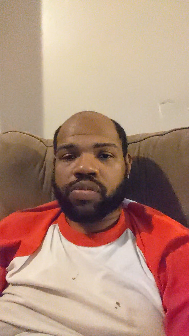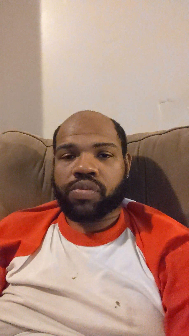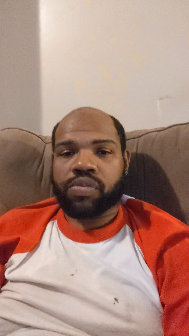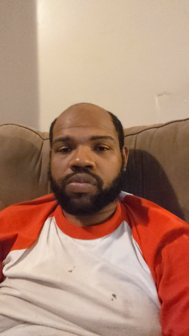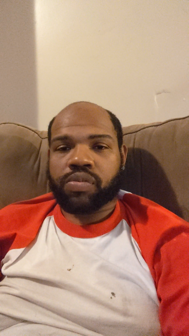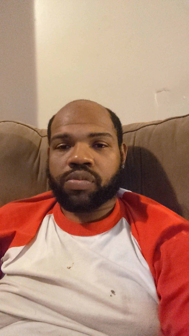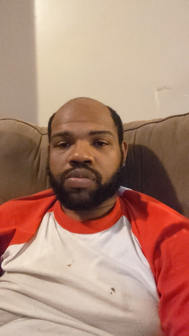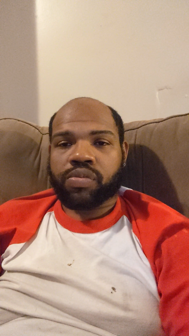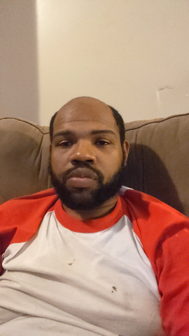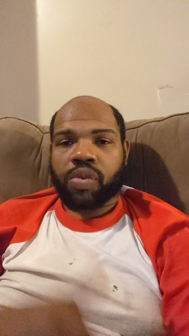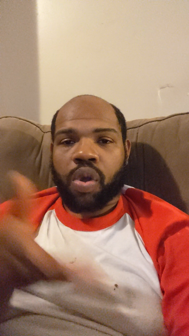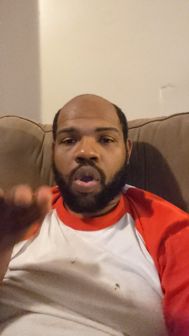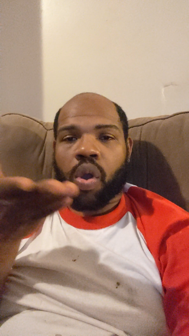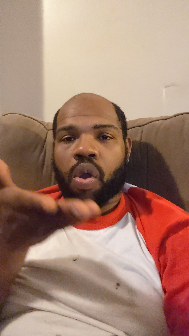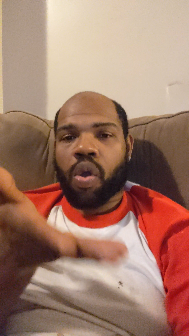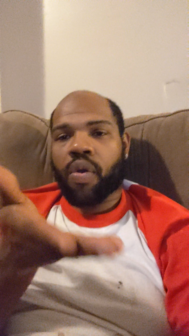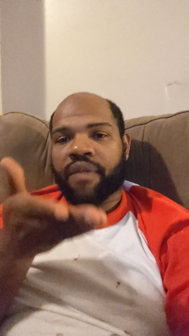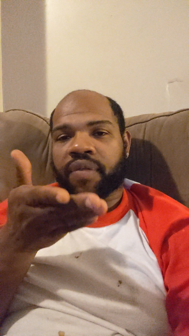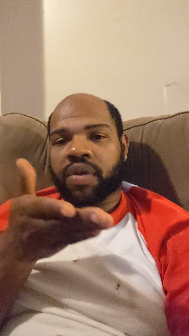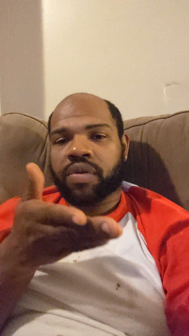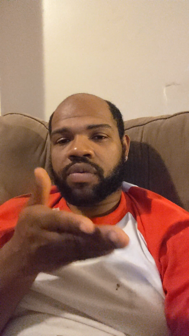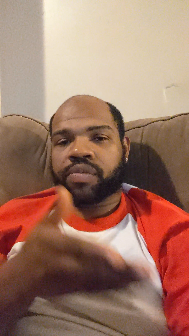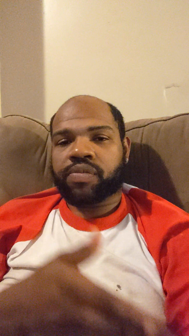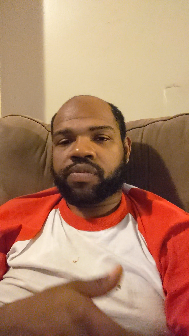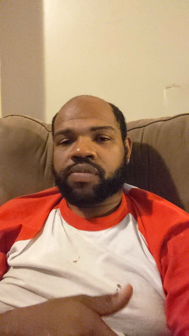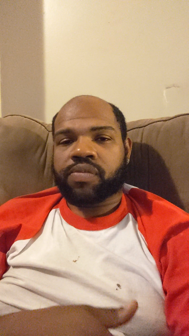oven